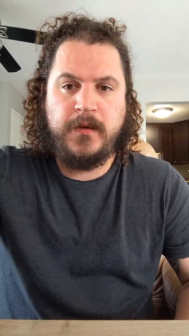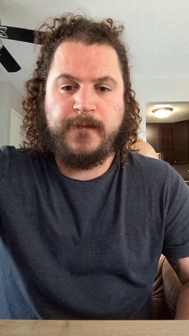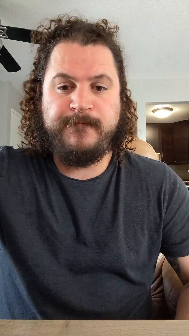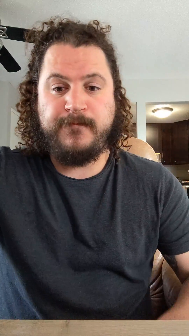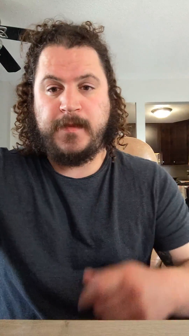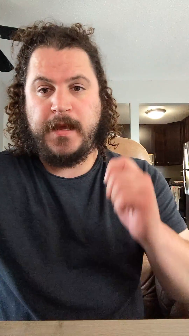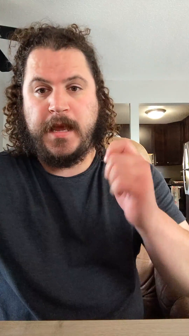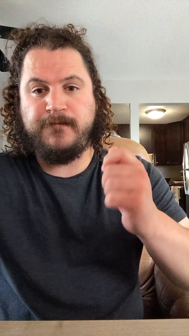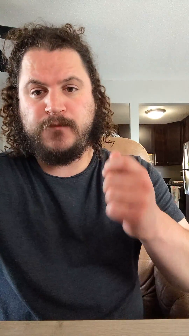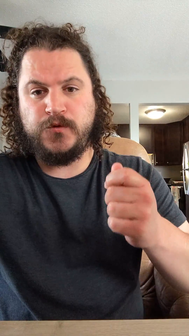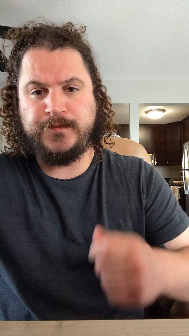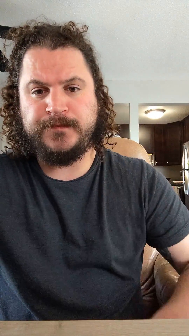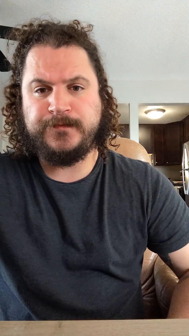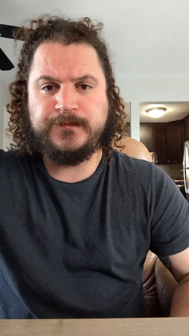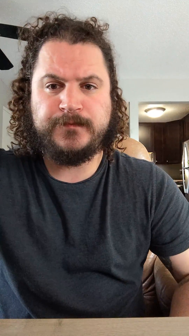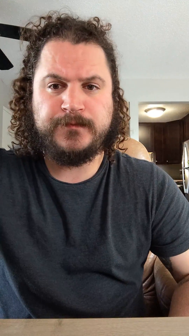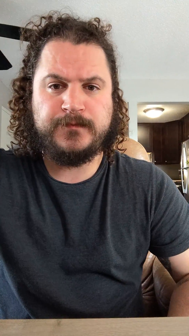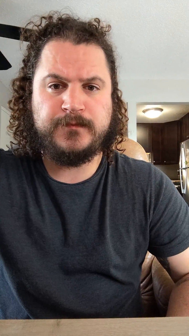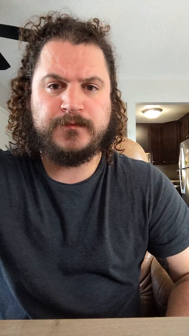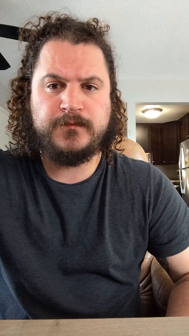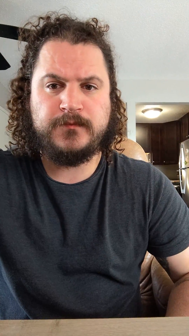hammer